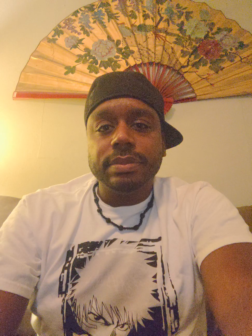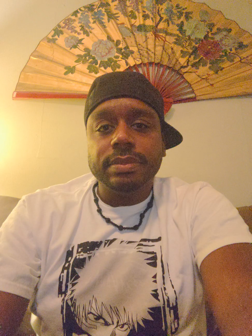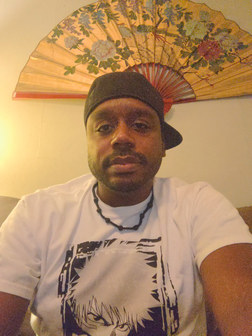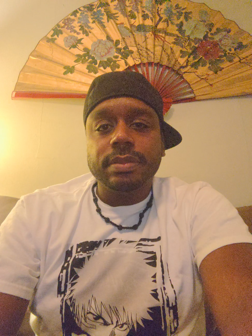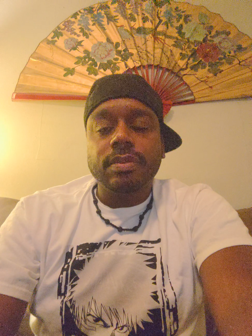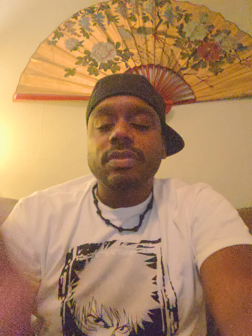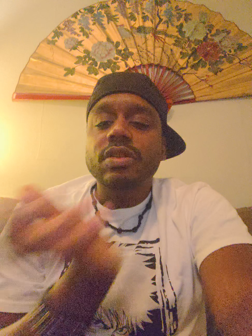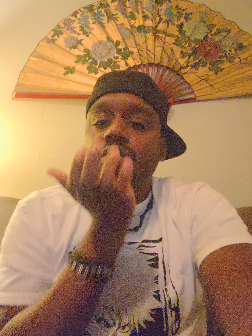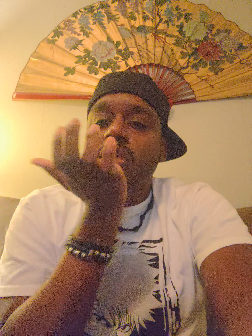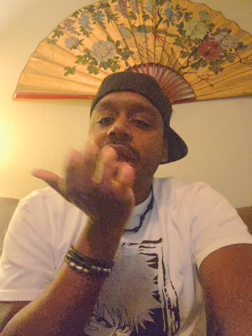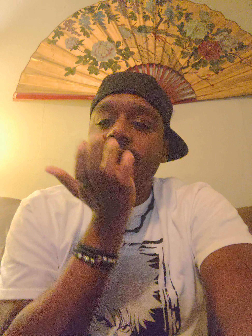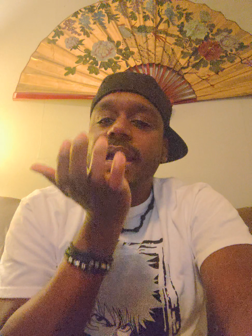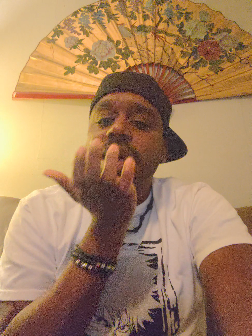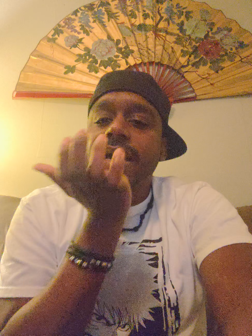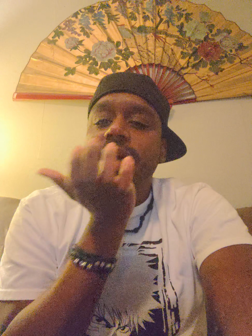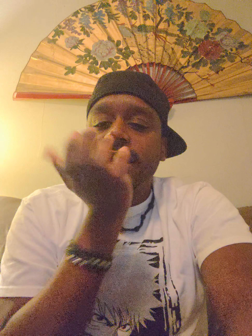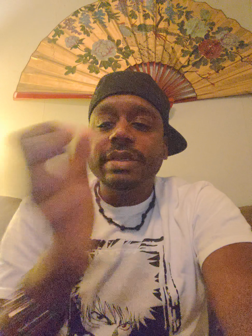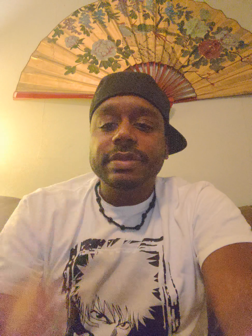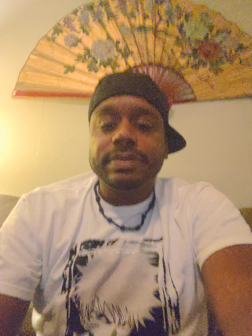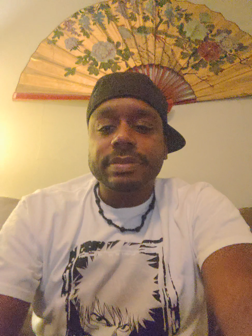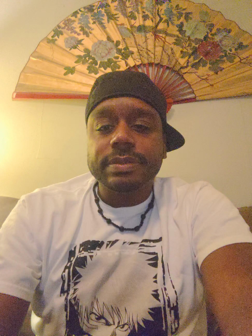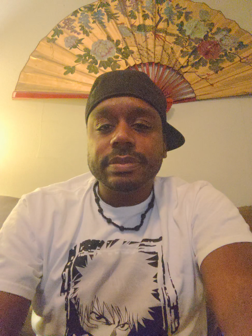grass